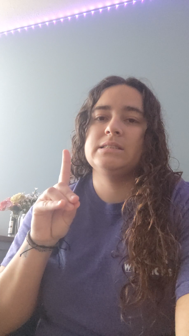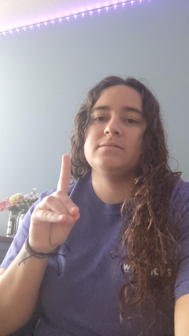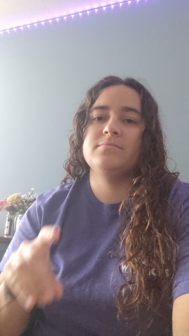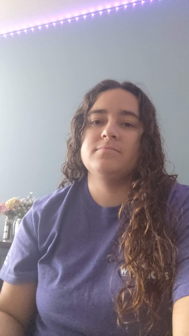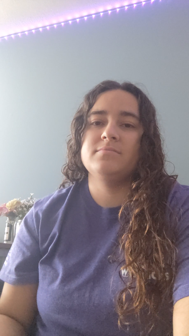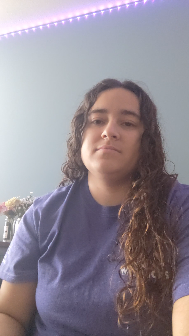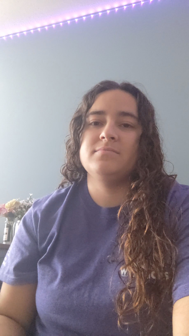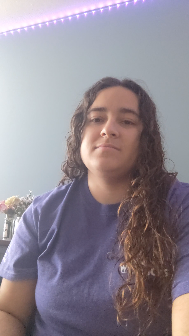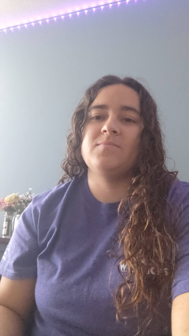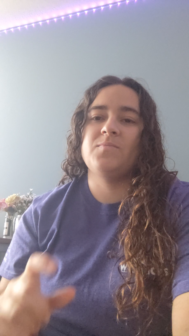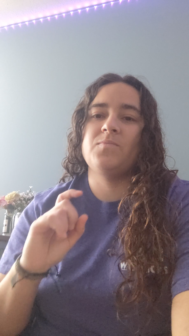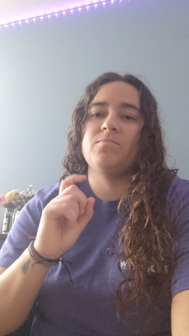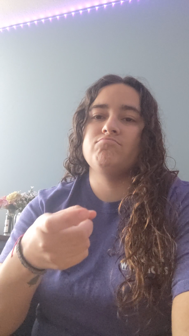present